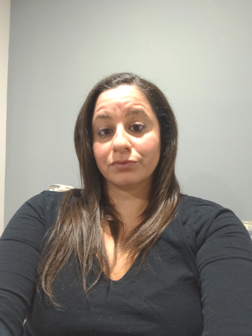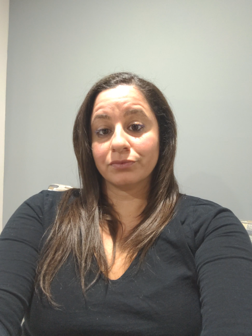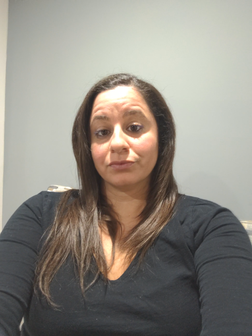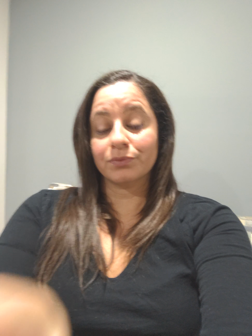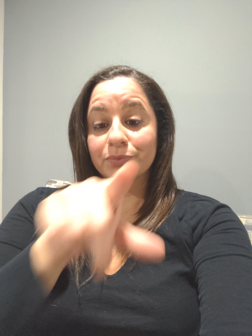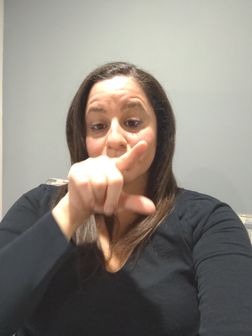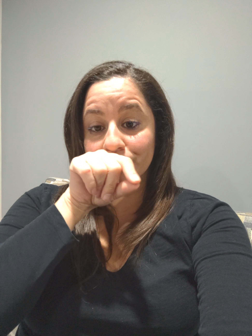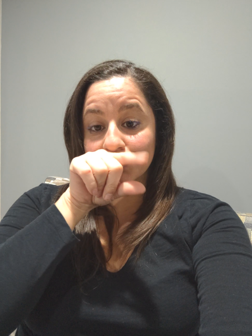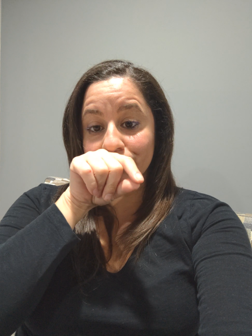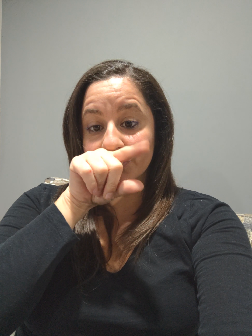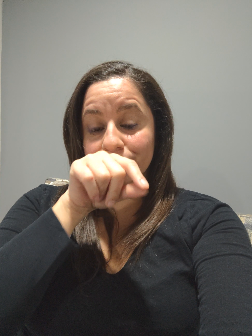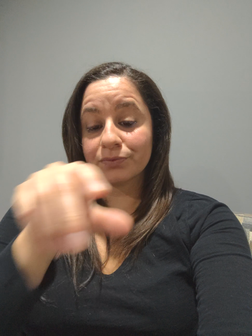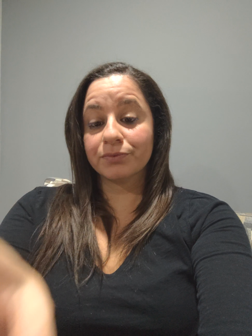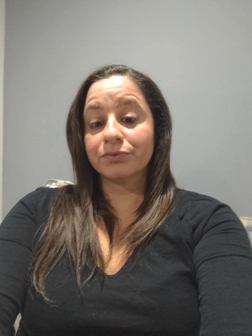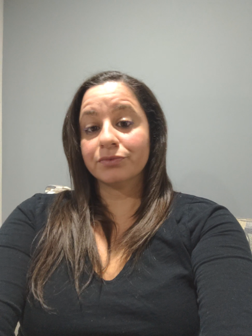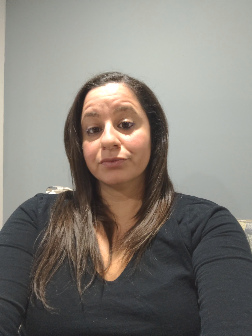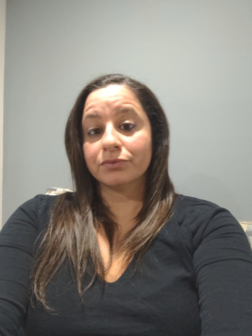bird